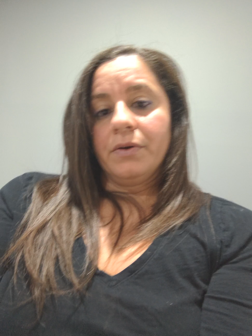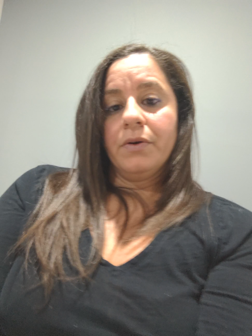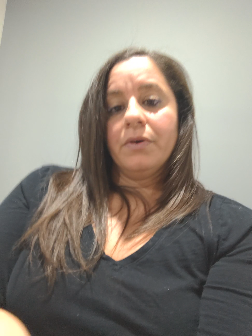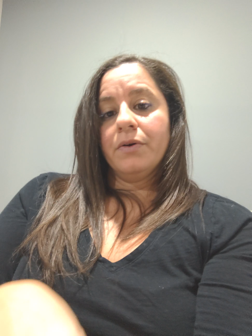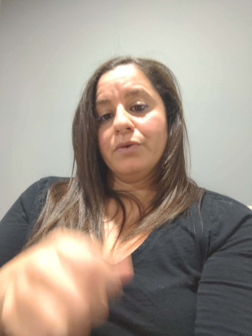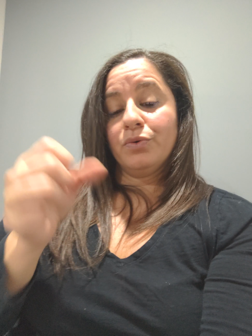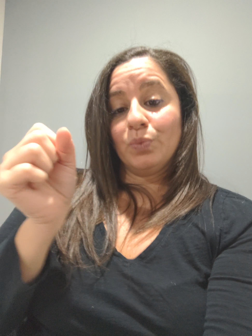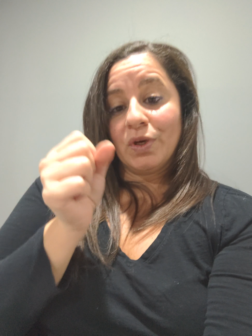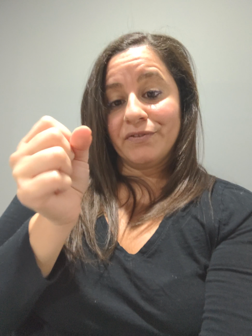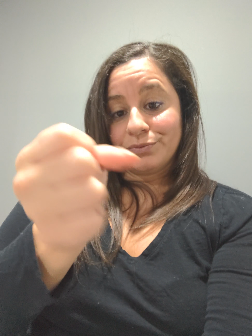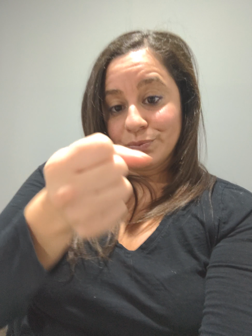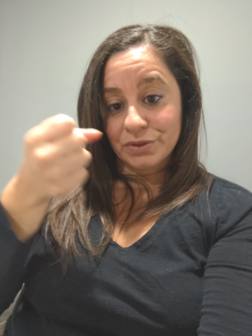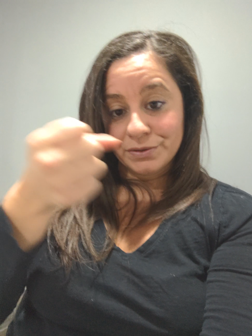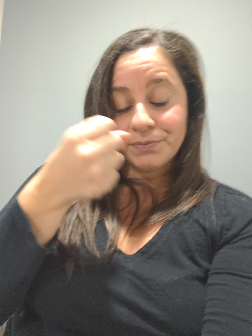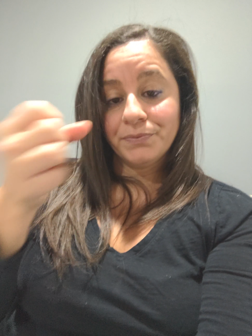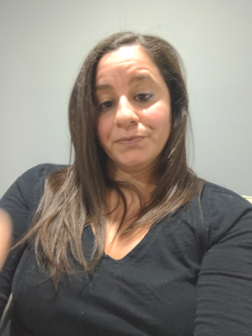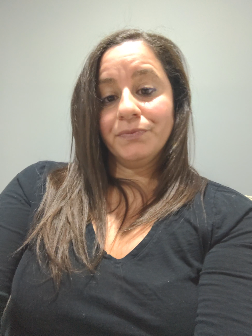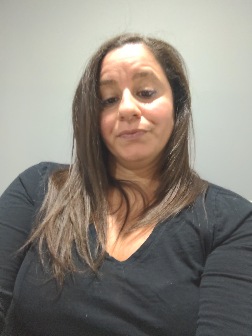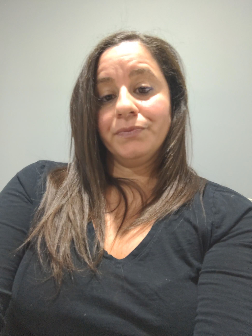refrigerator